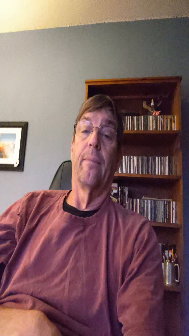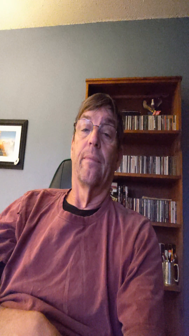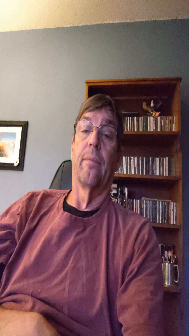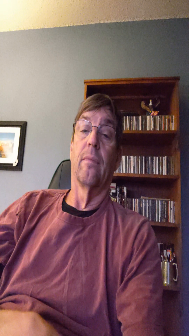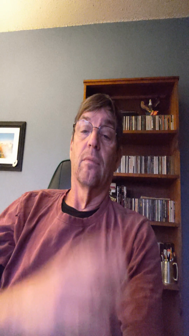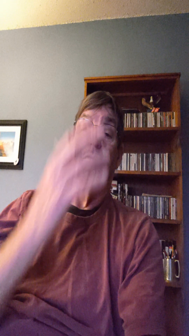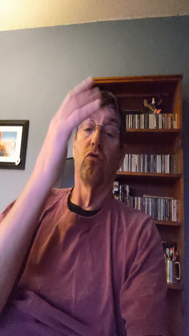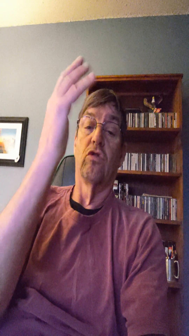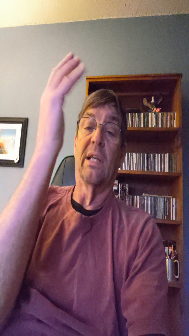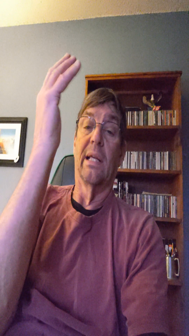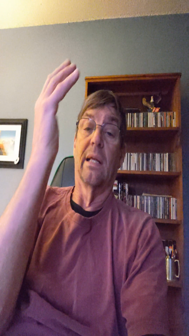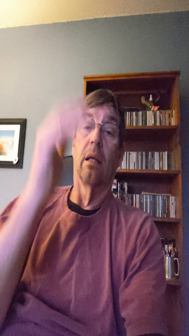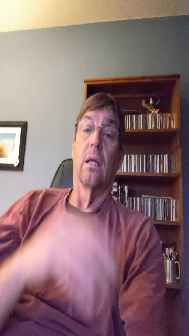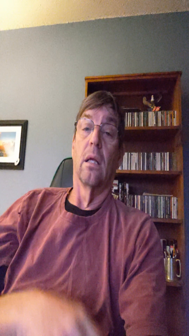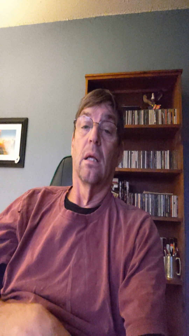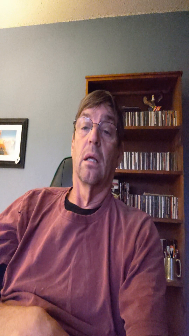tree